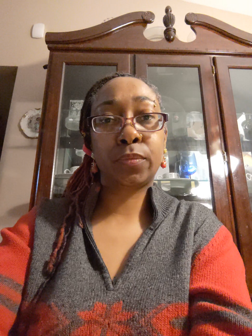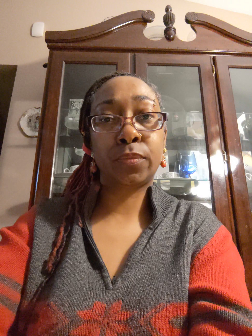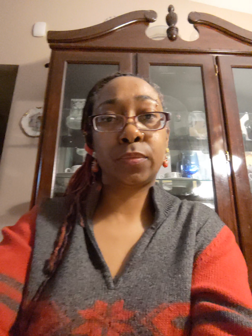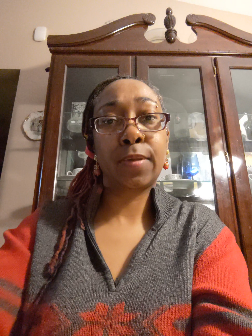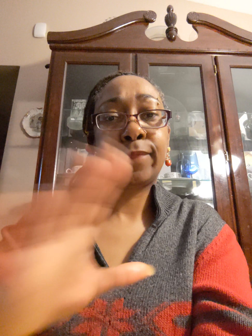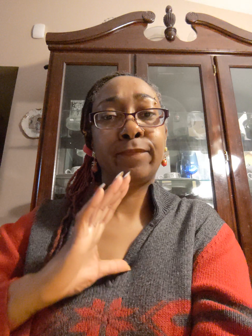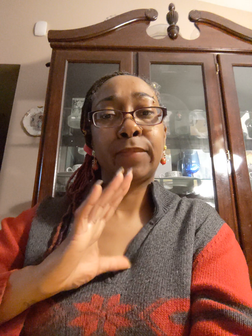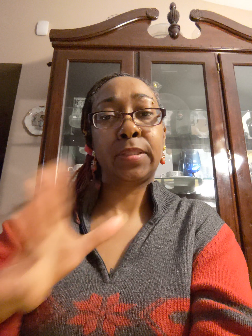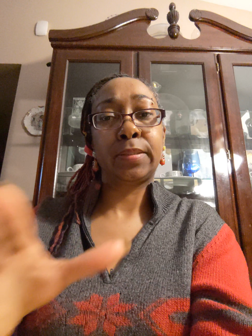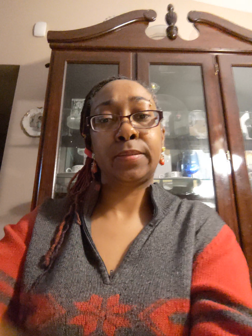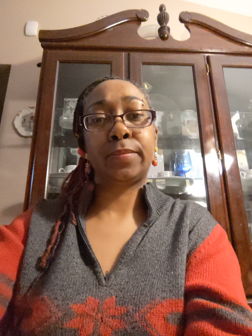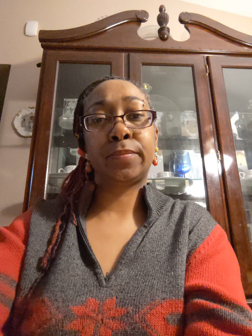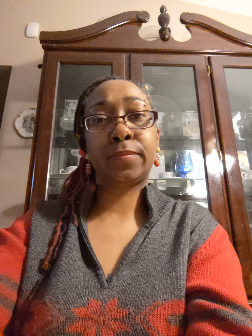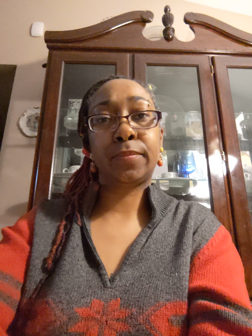fine